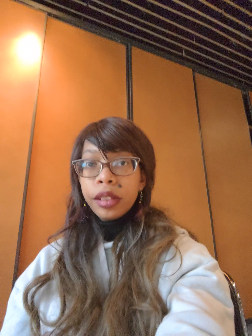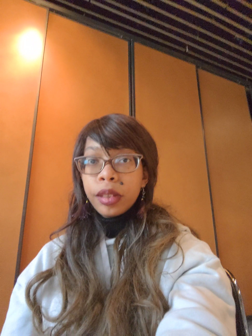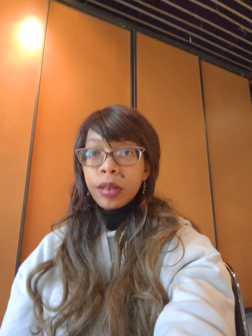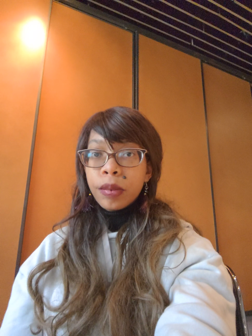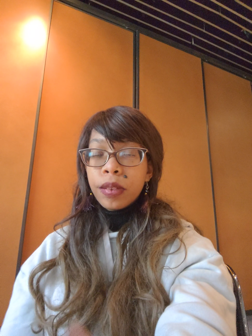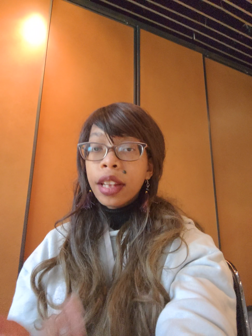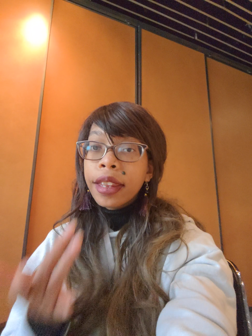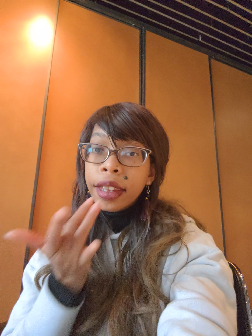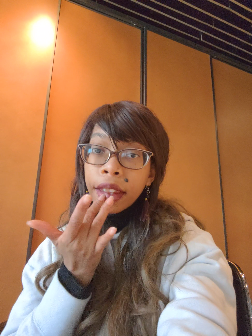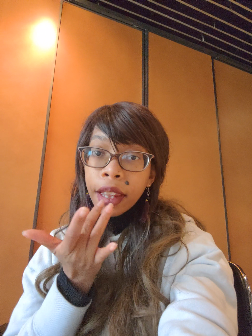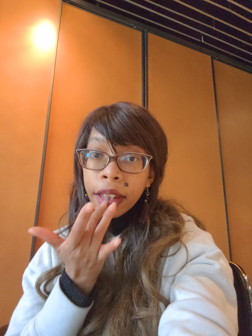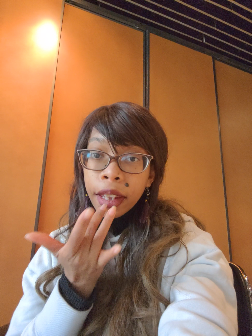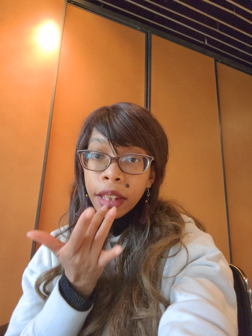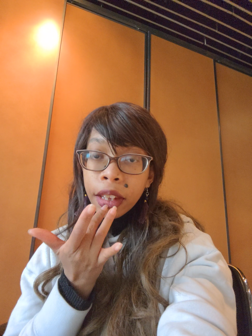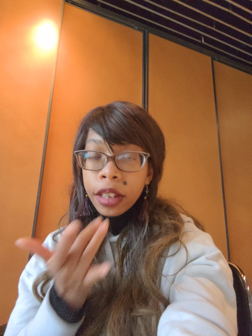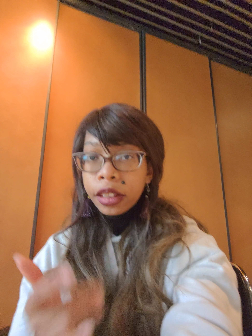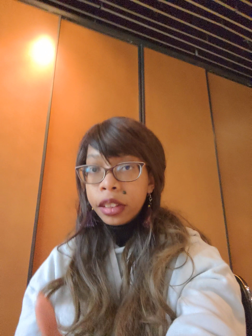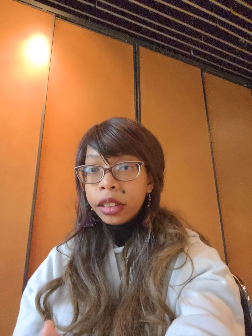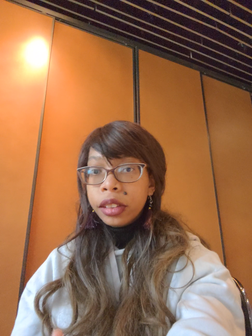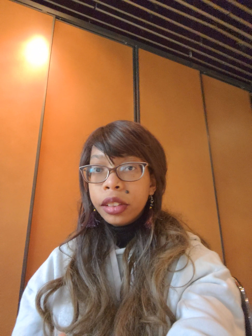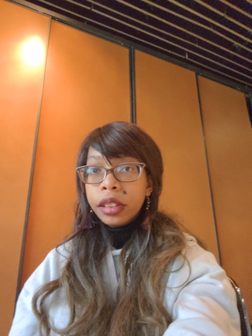taste